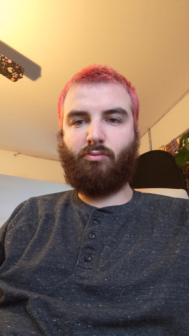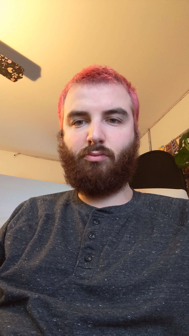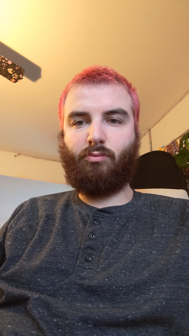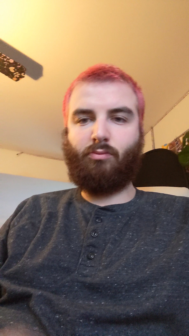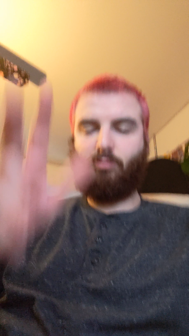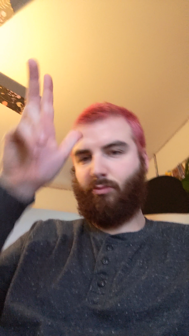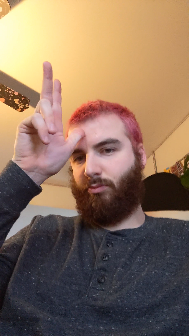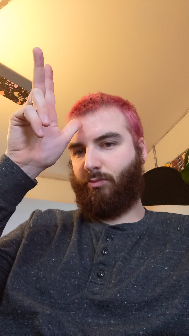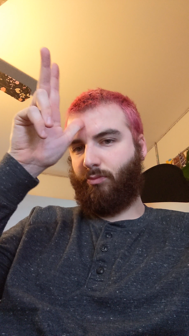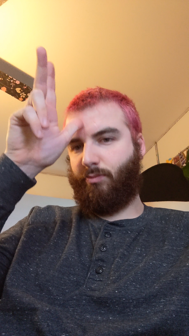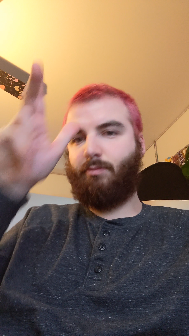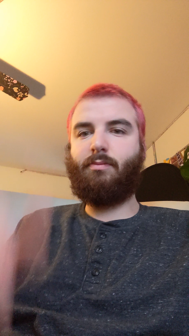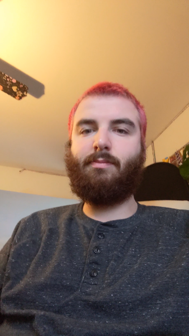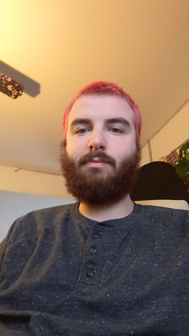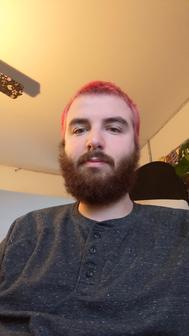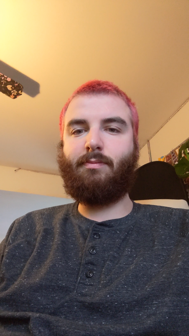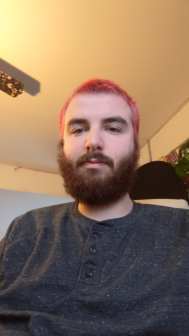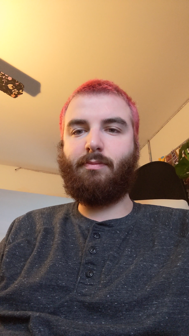rooster